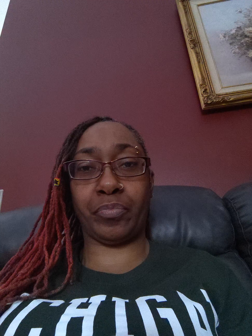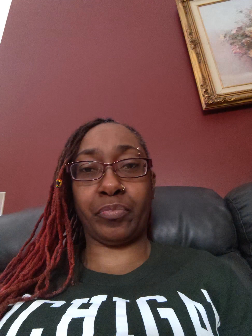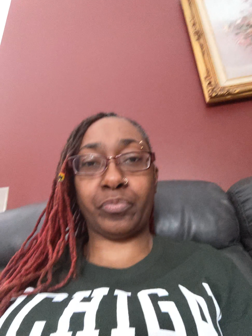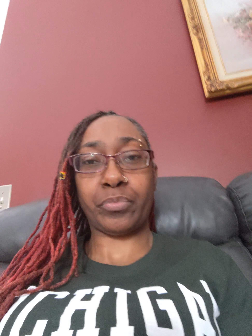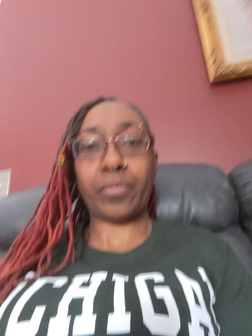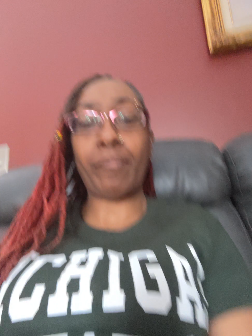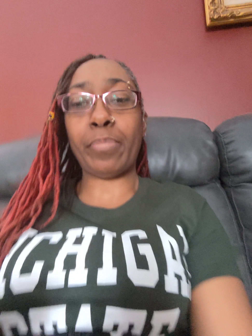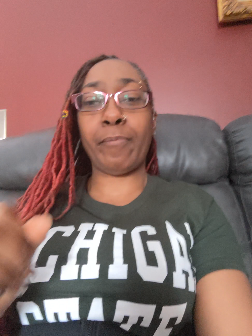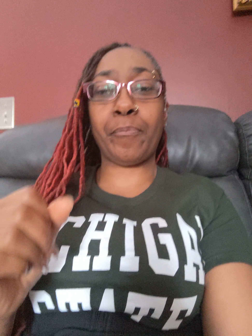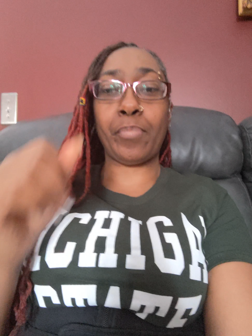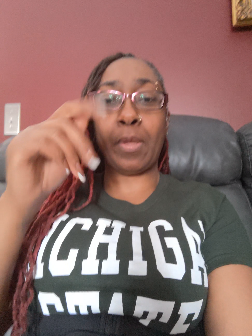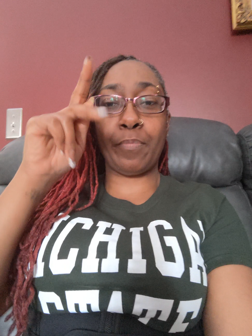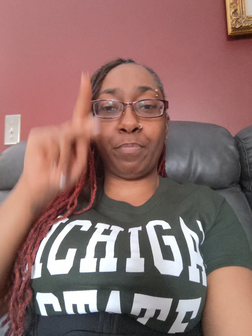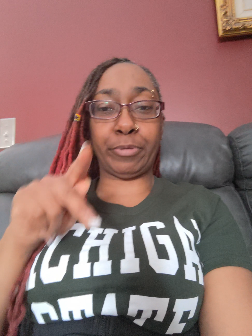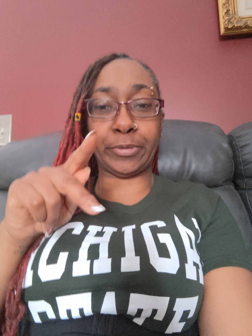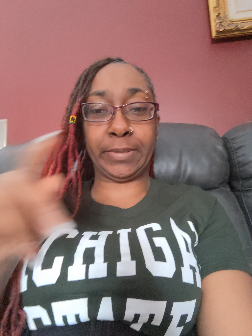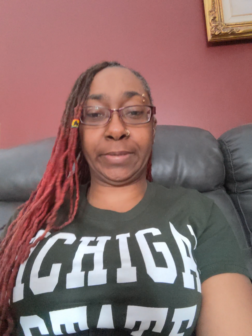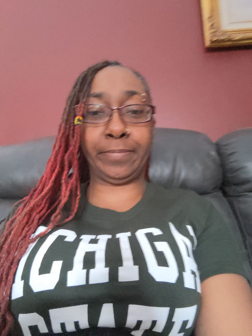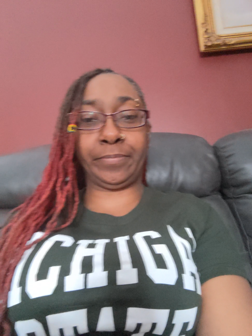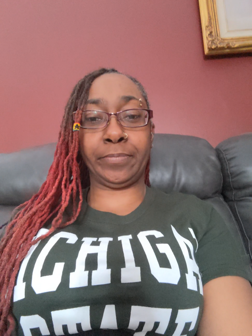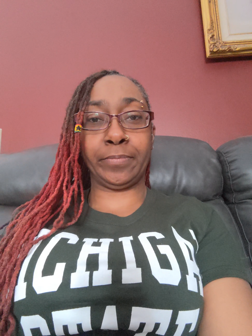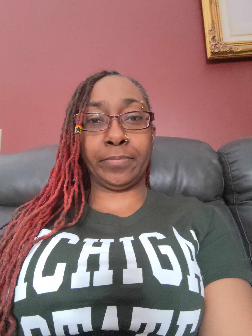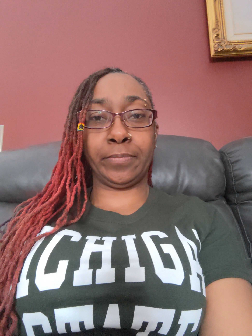person